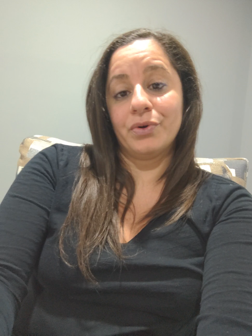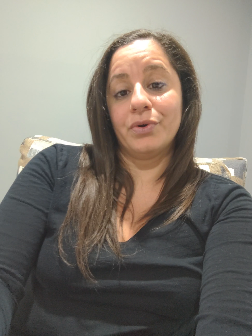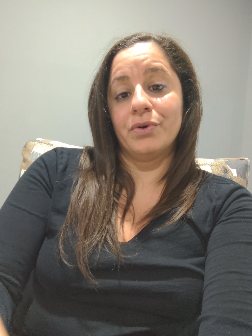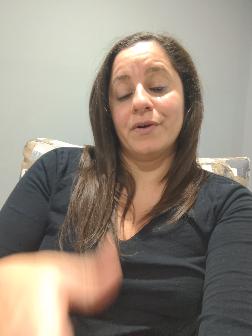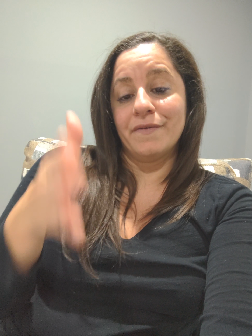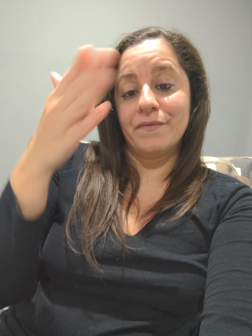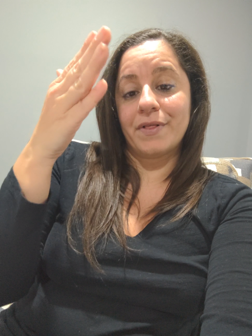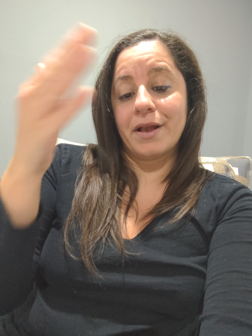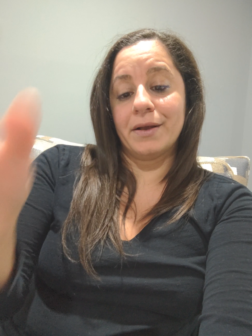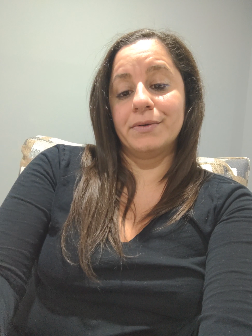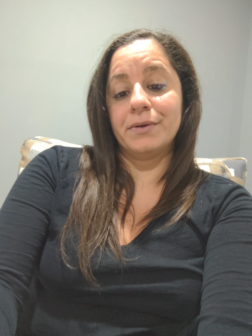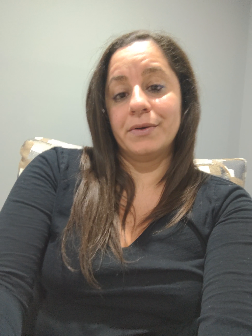flag